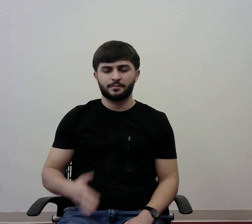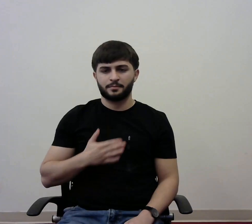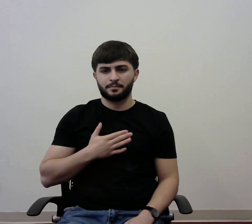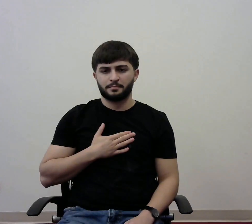mən